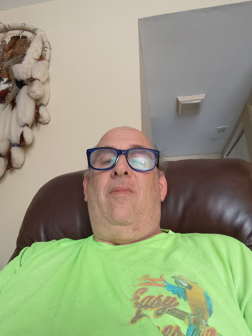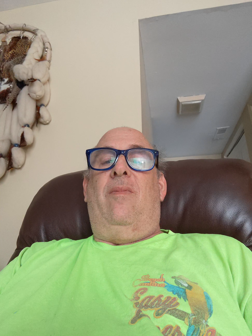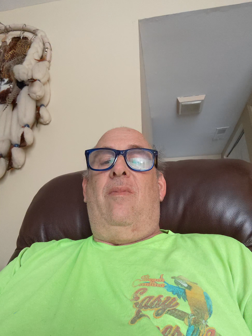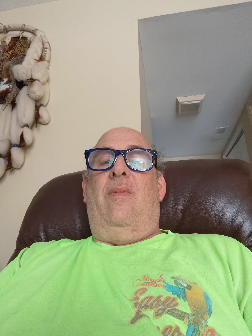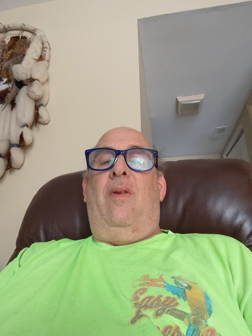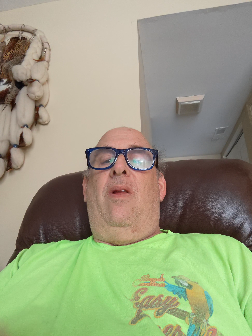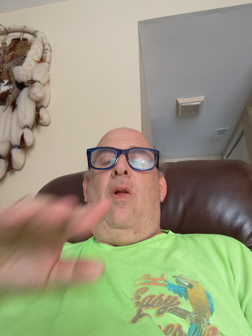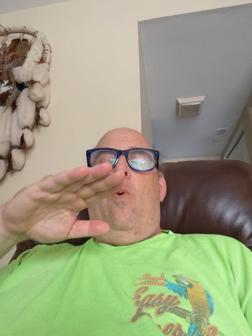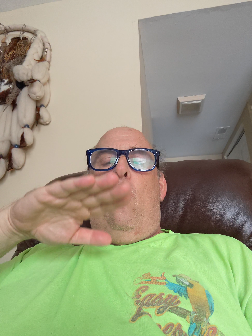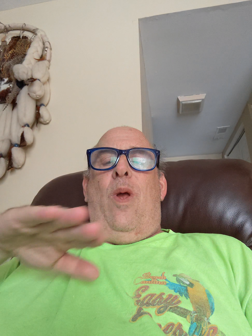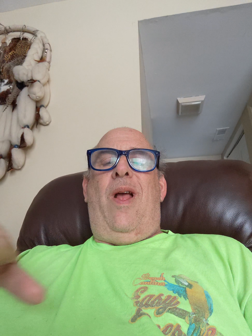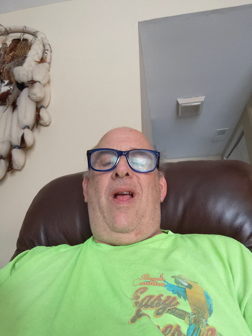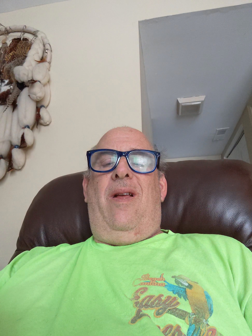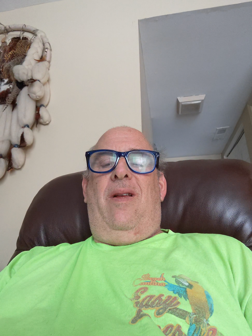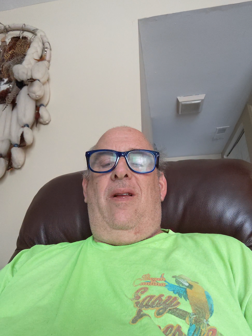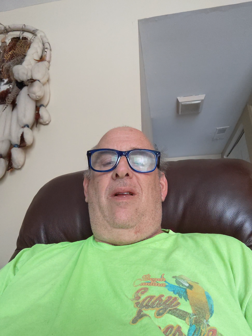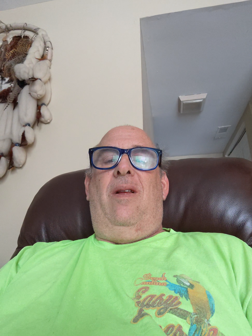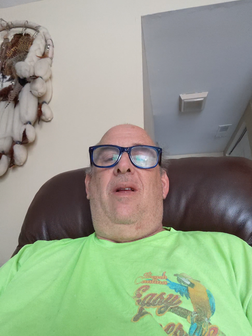quiet